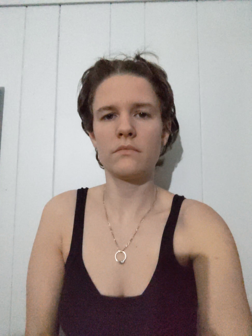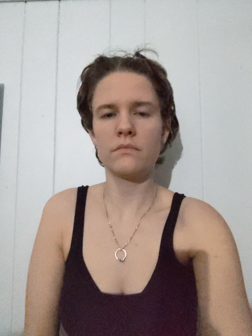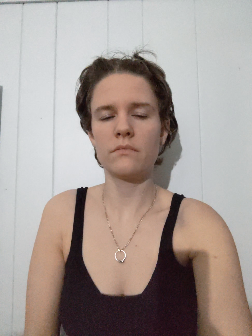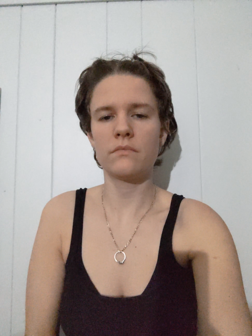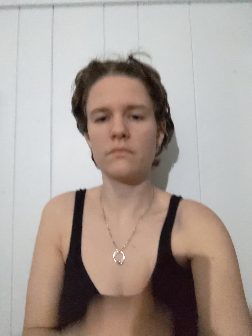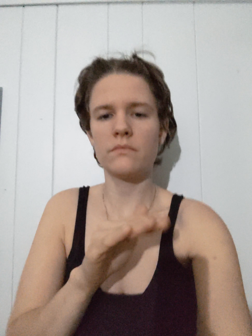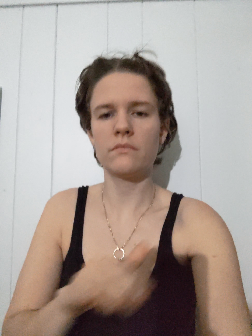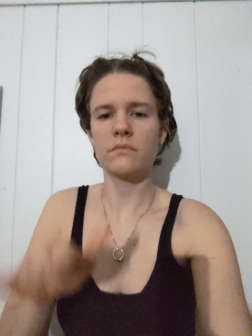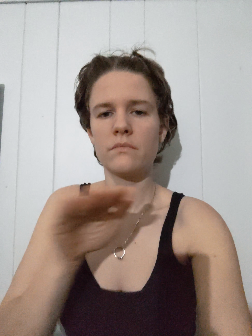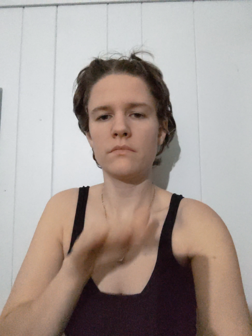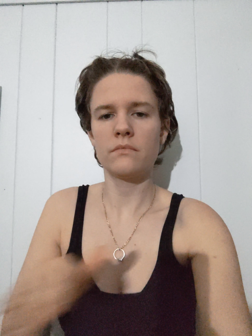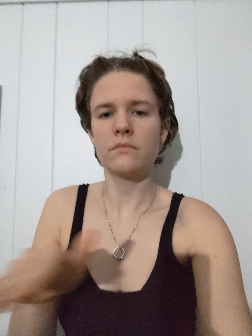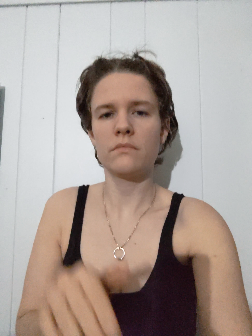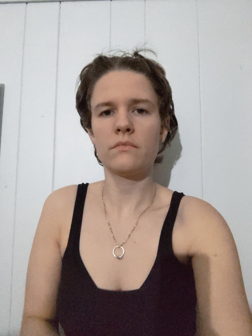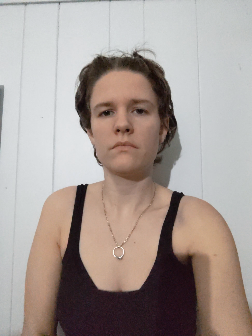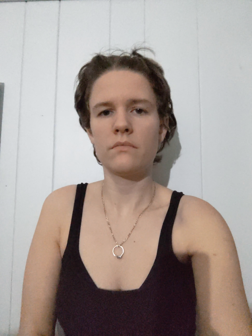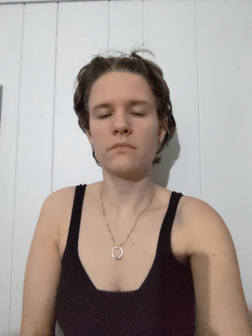clean